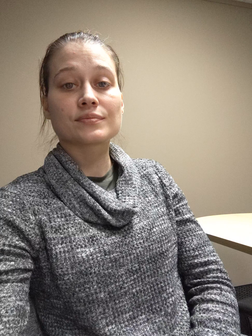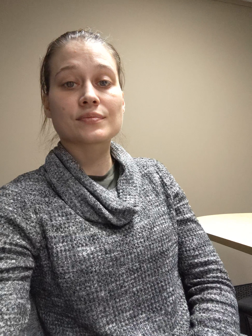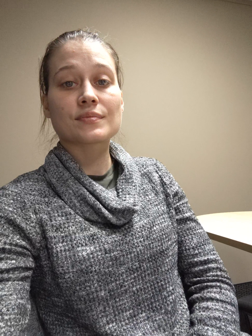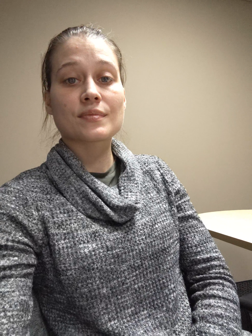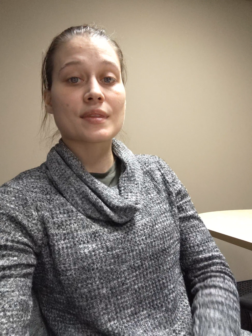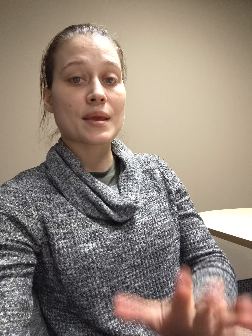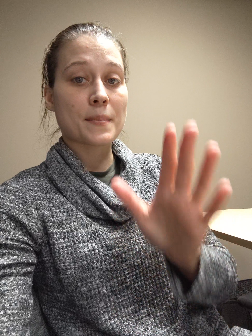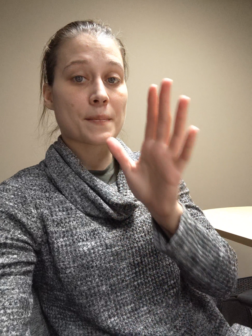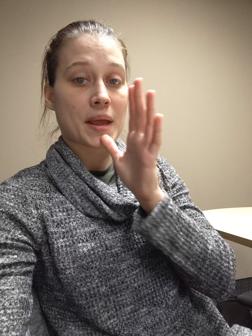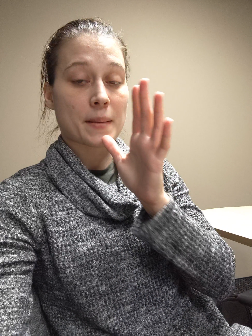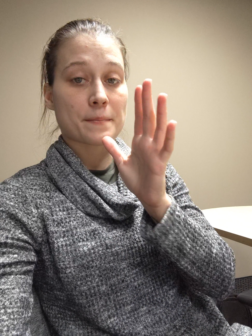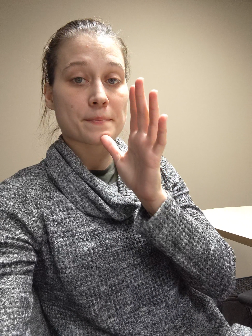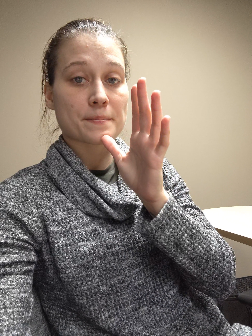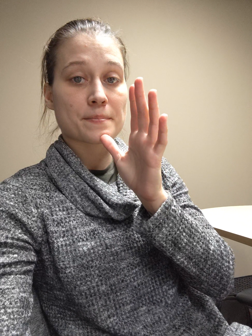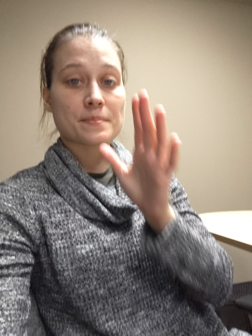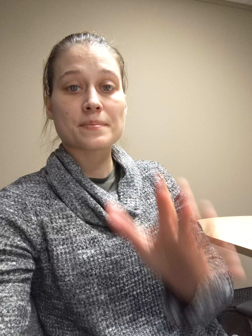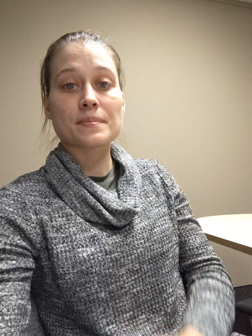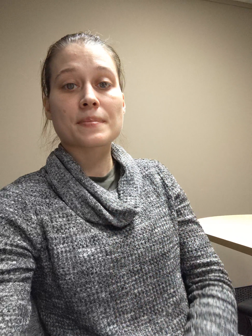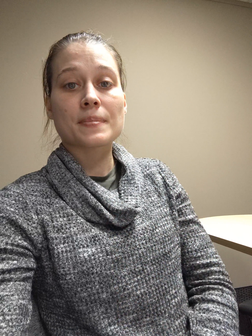mom